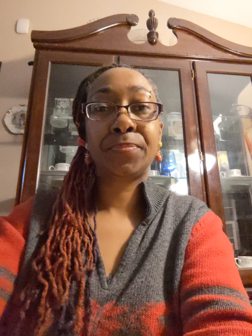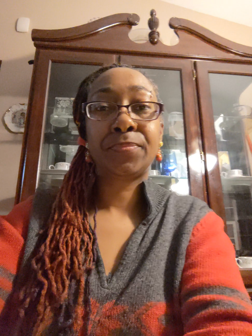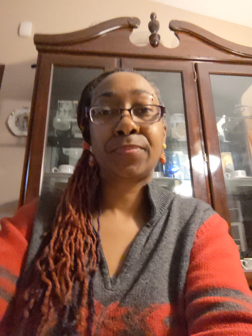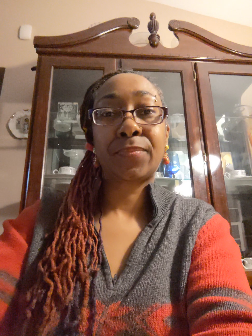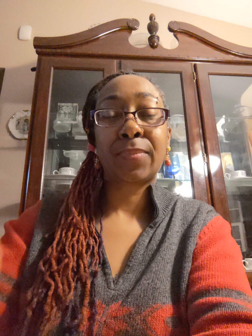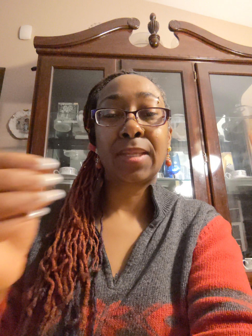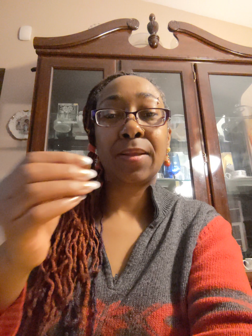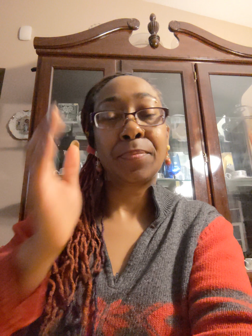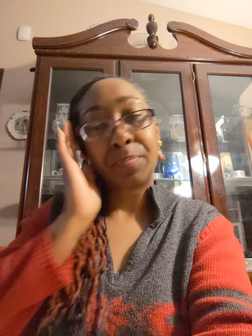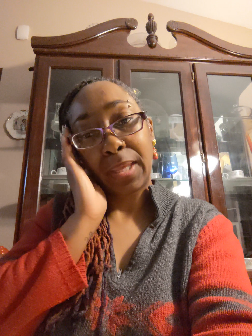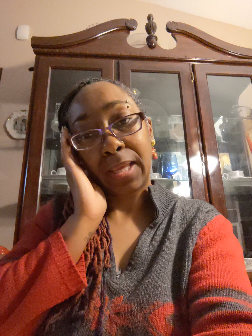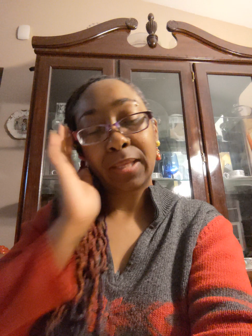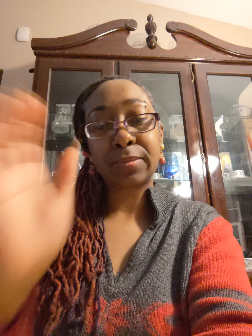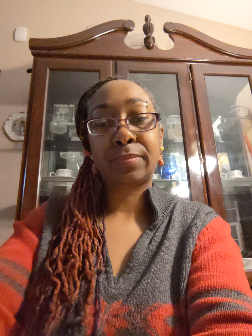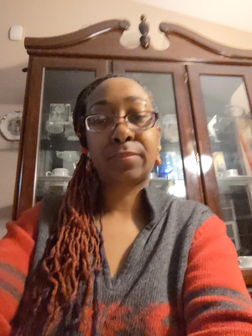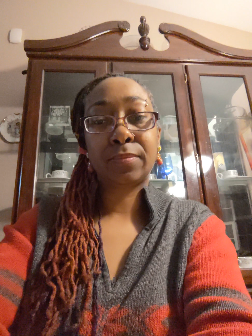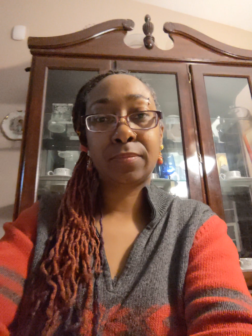bed